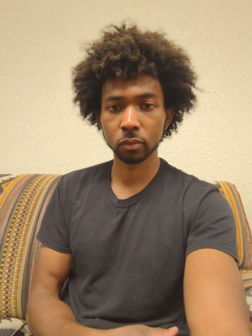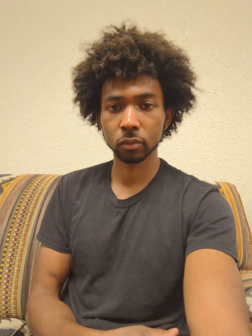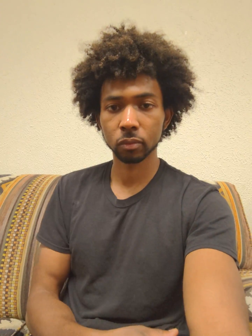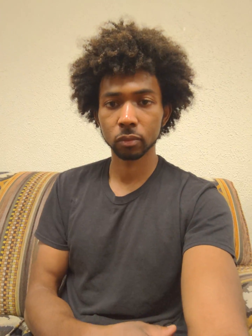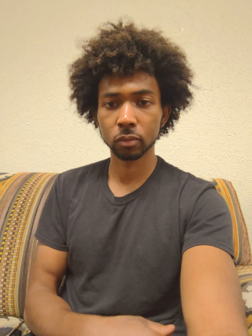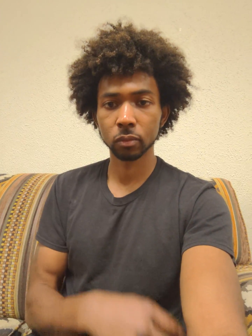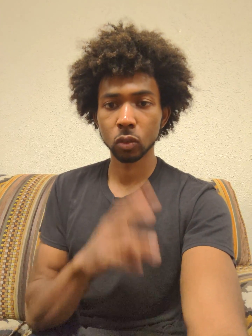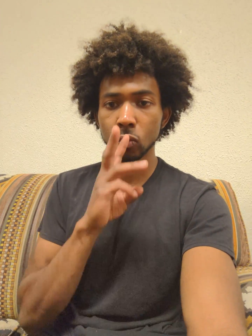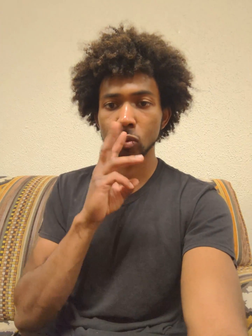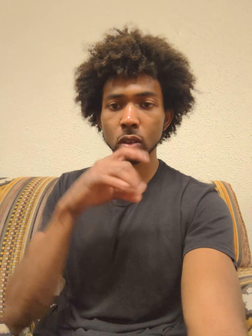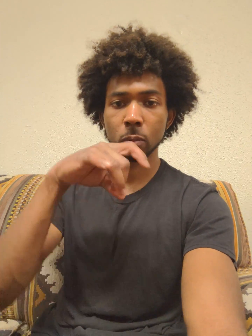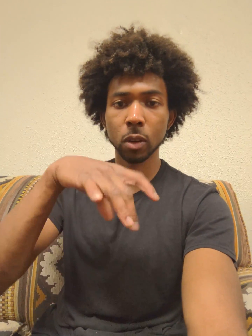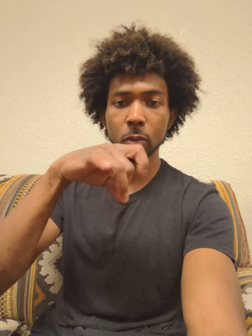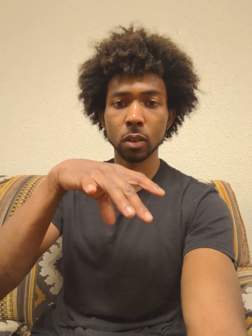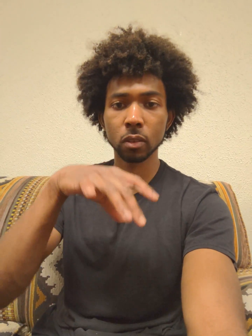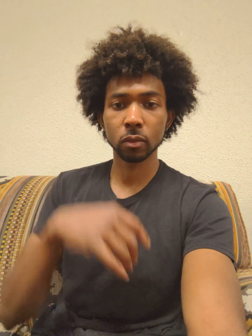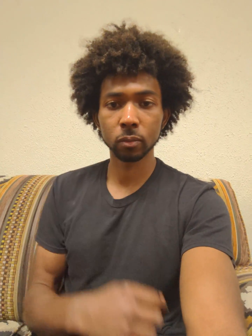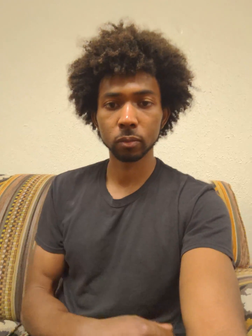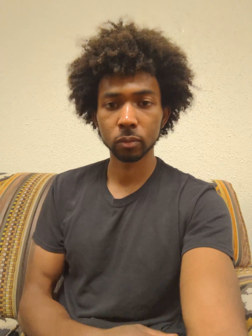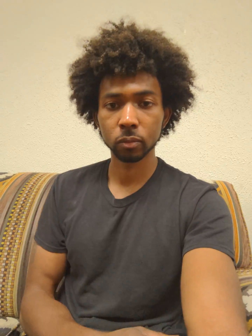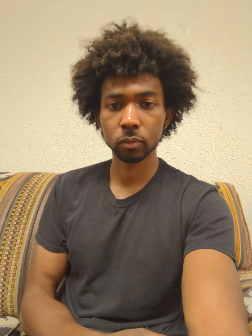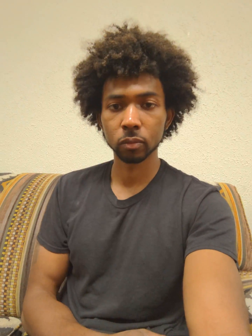melon